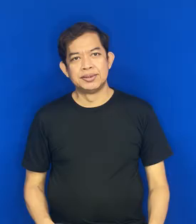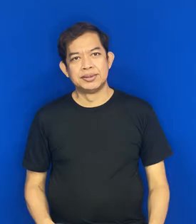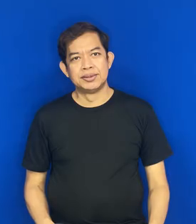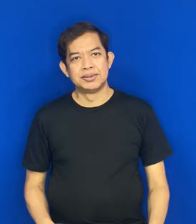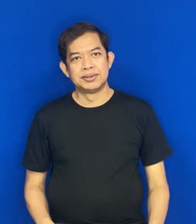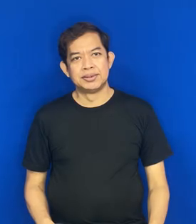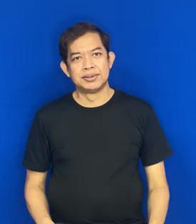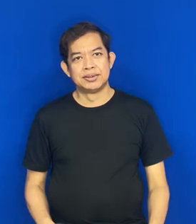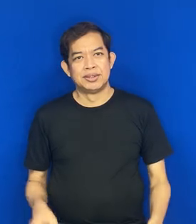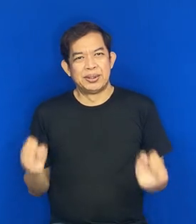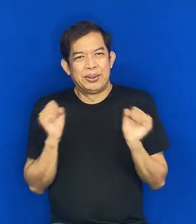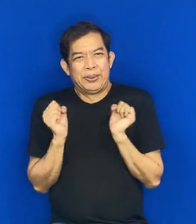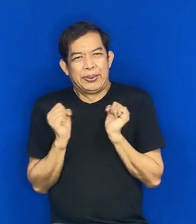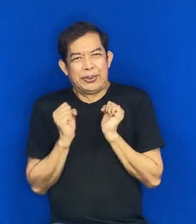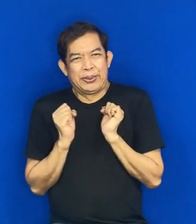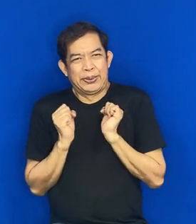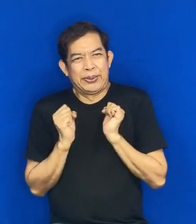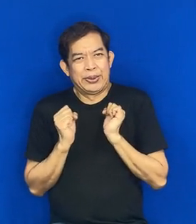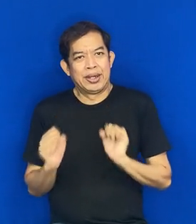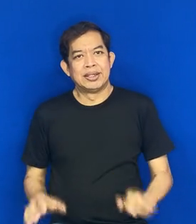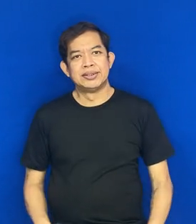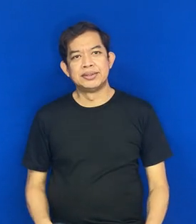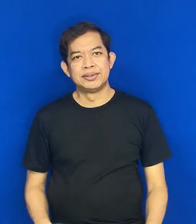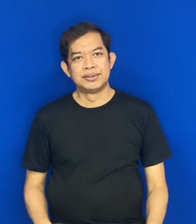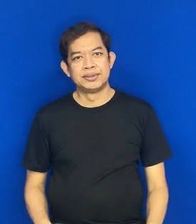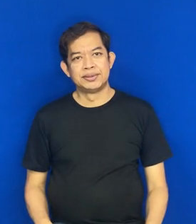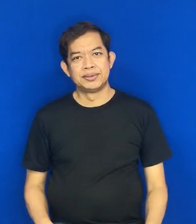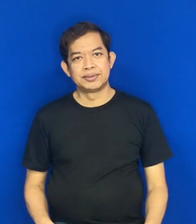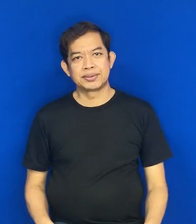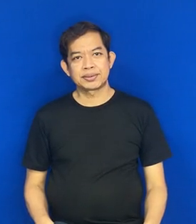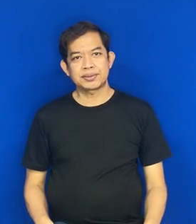cold